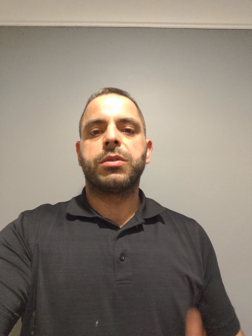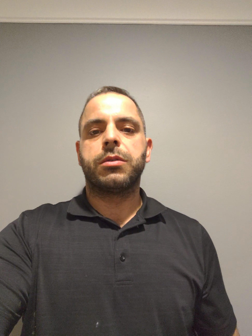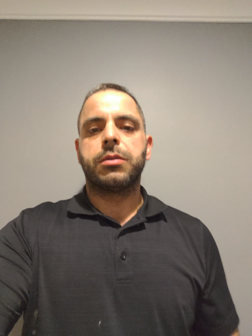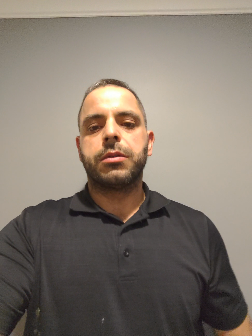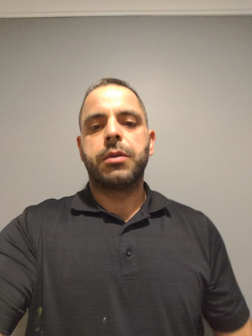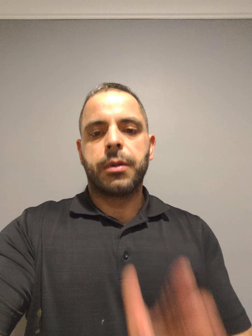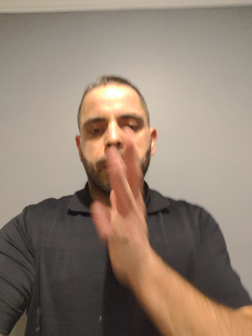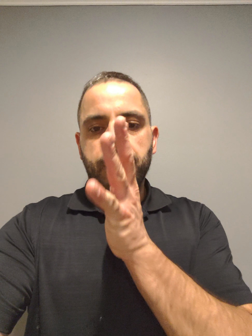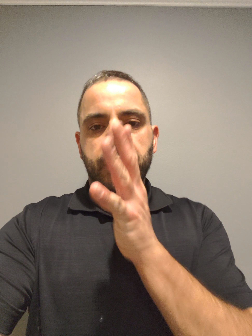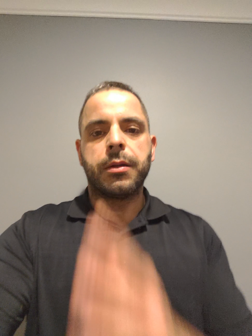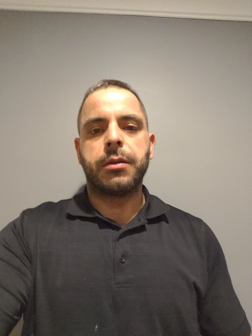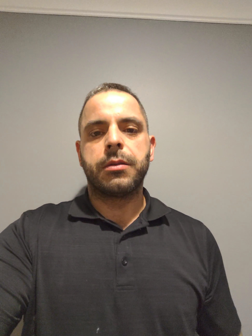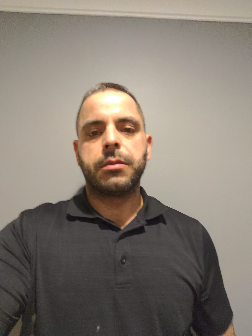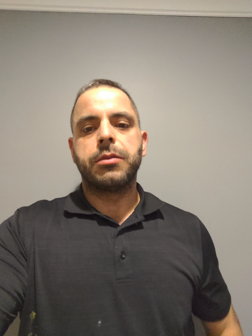mom